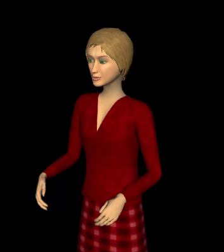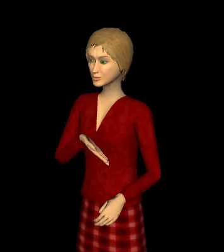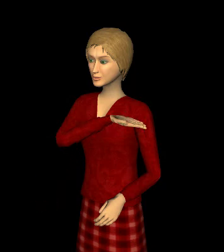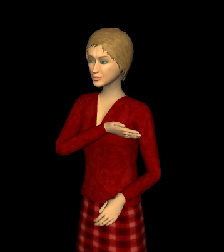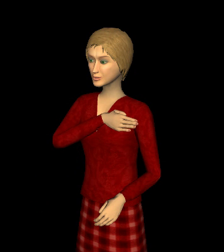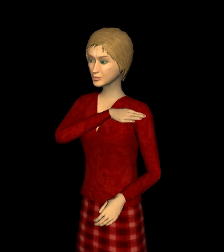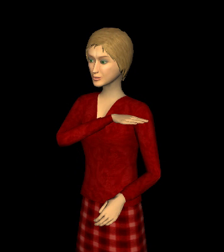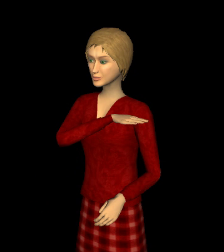مسؤول